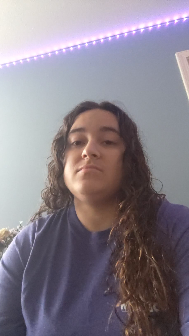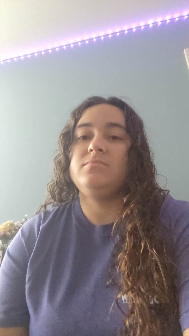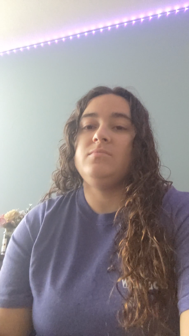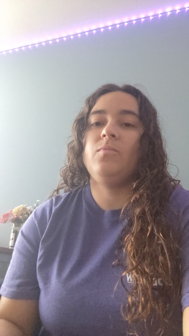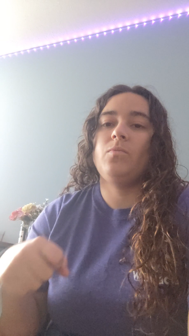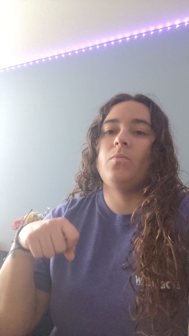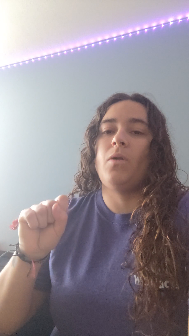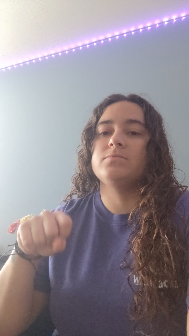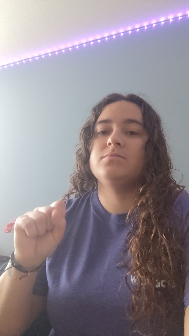motorcycle